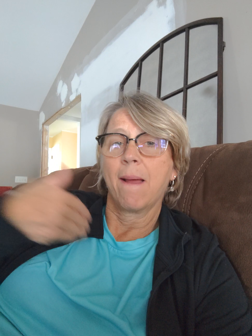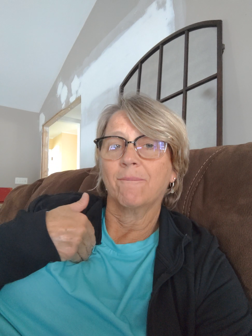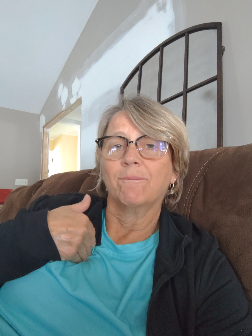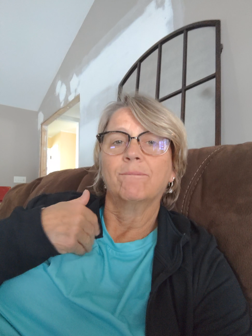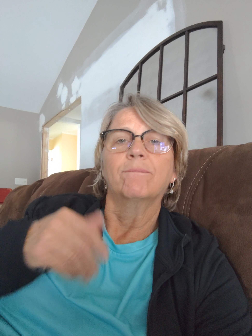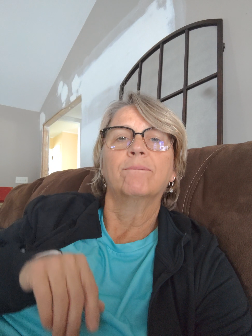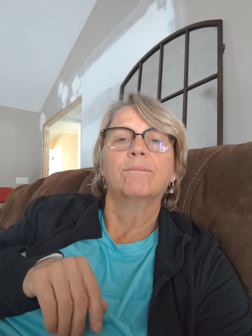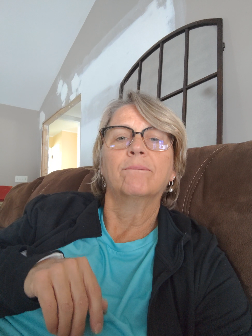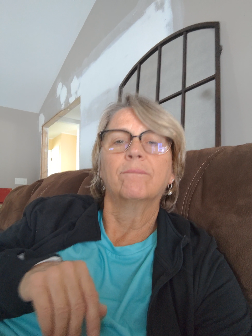have